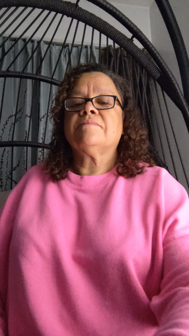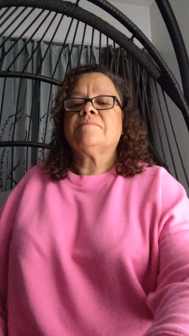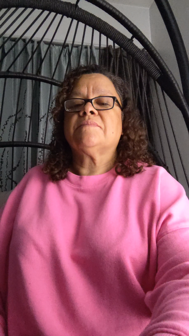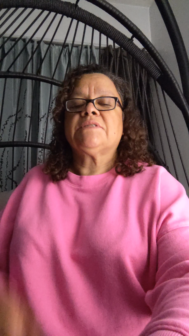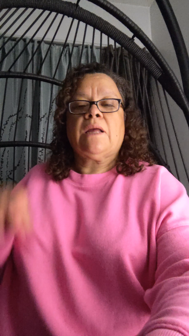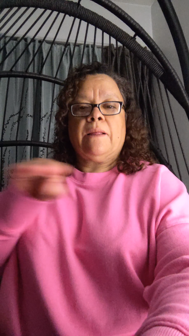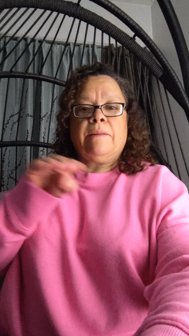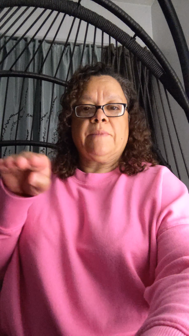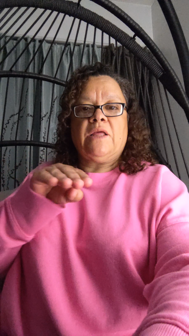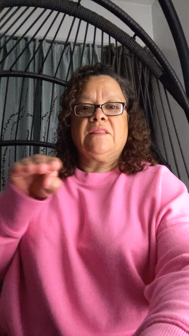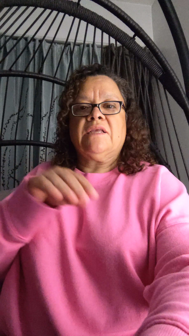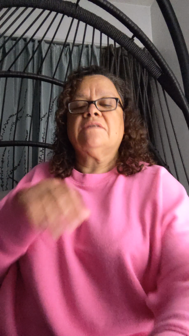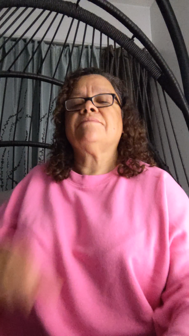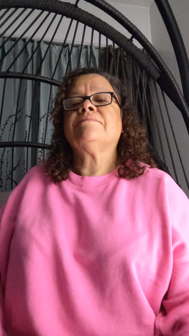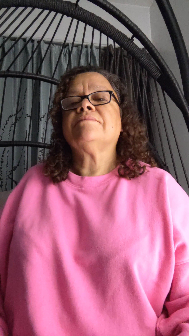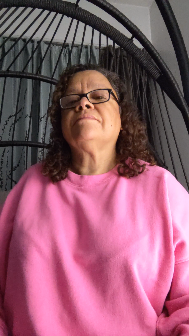boots